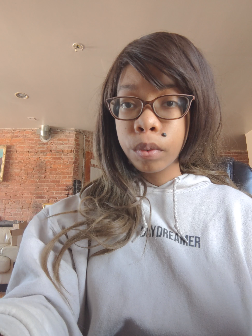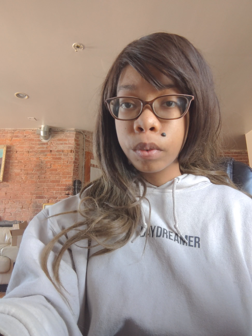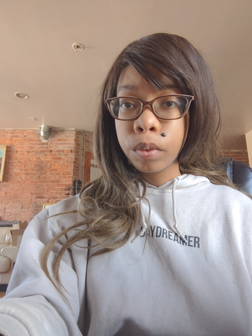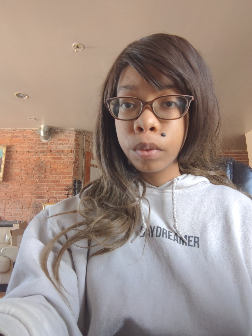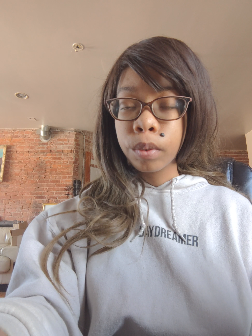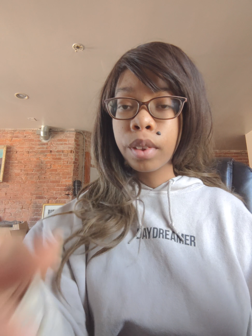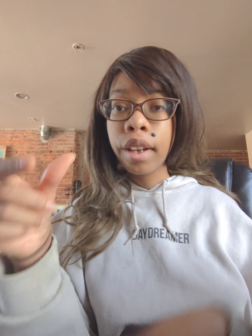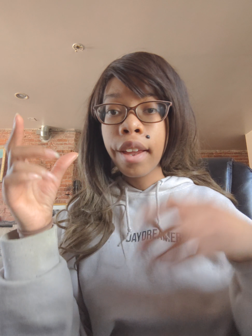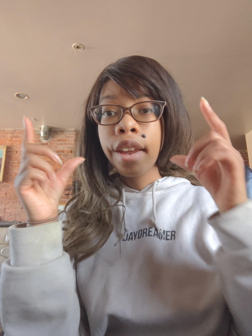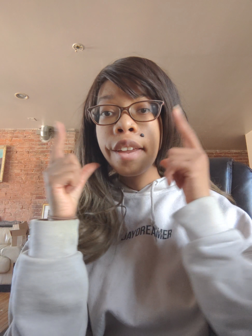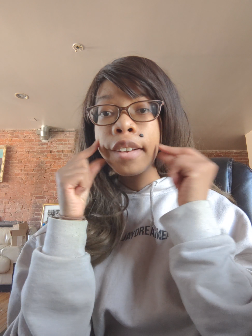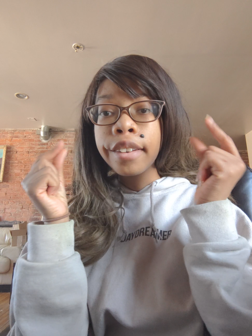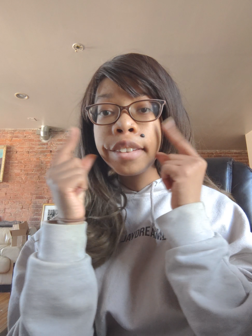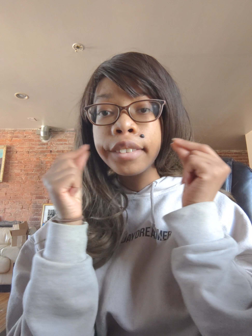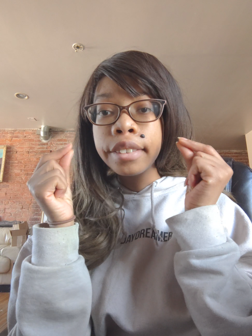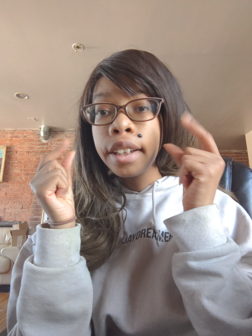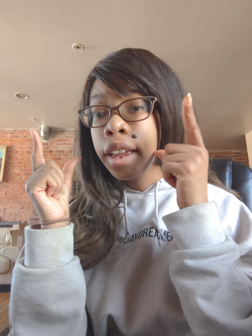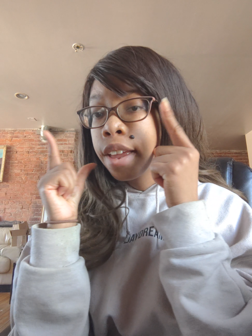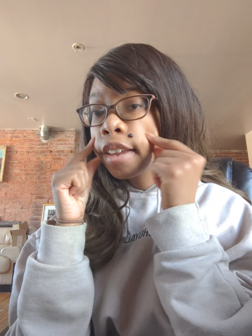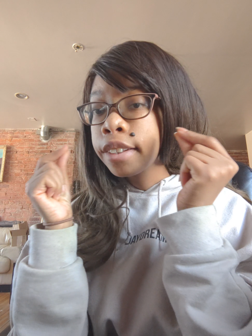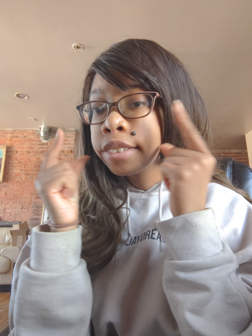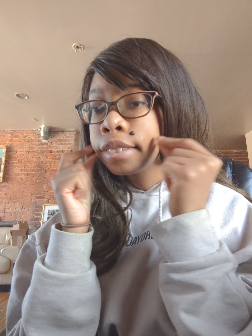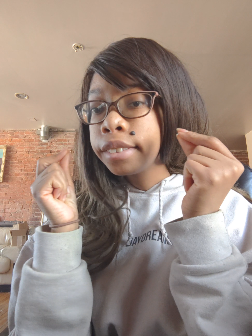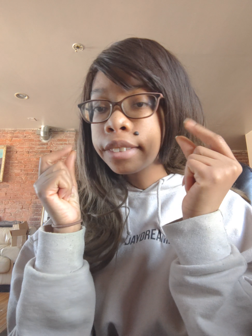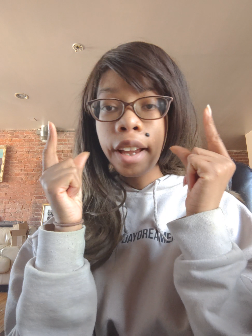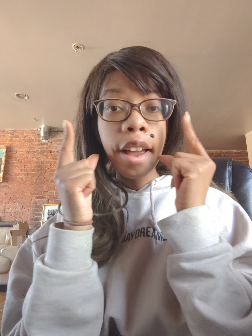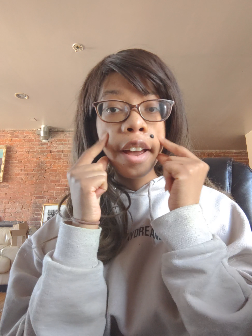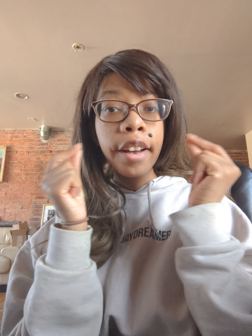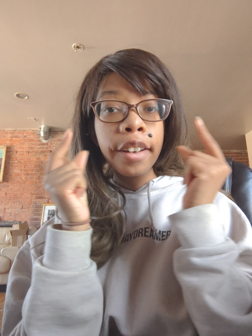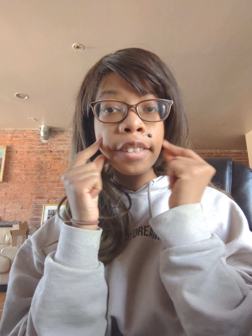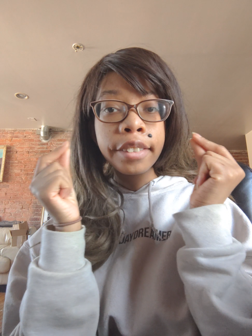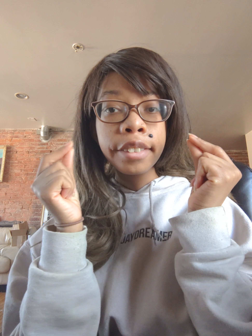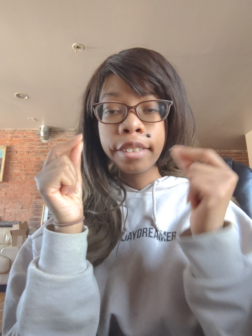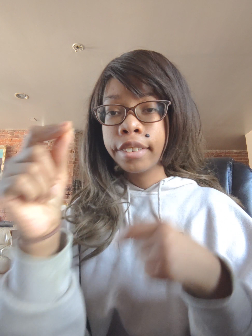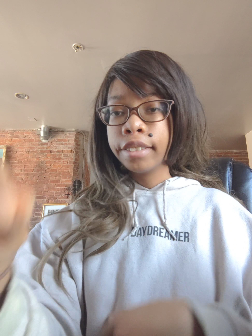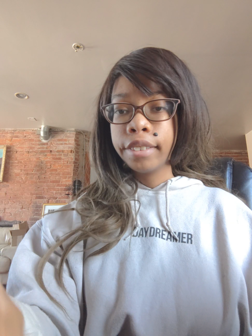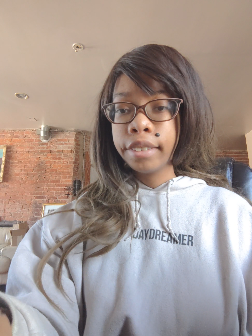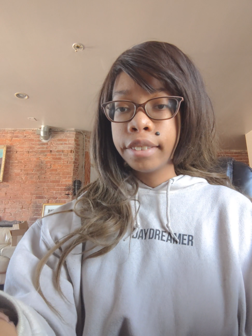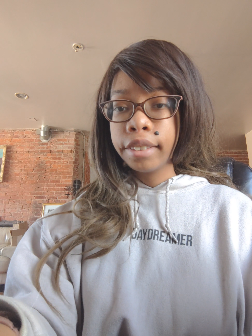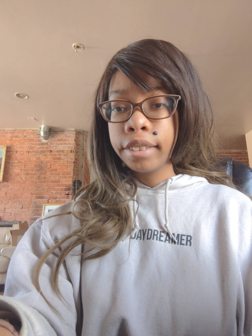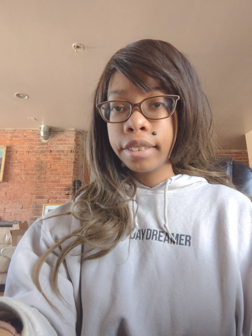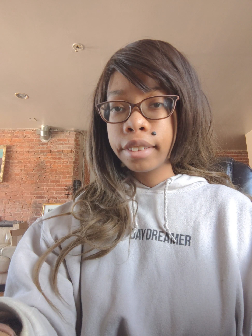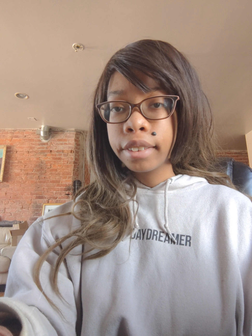cat